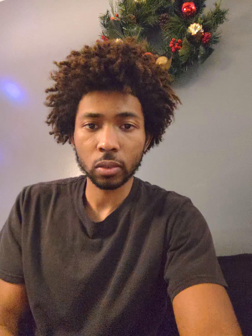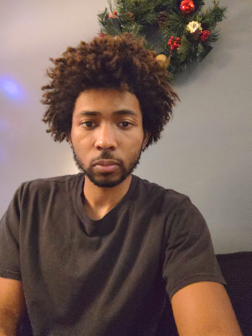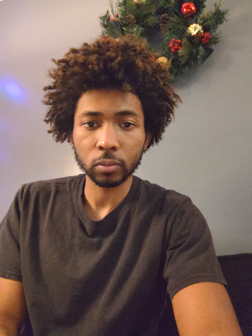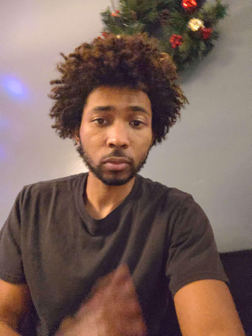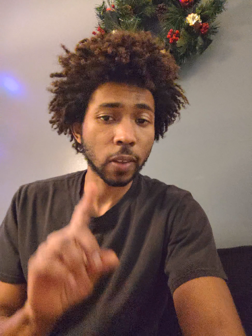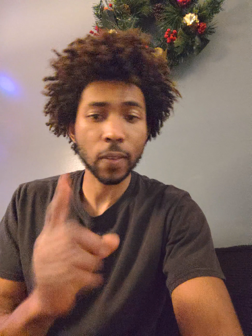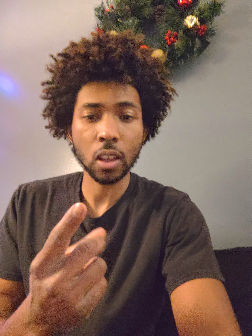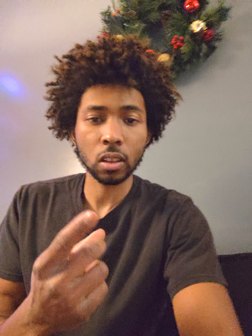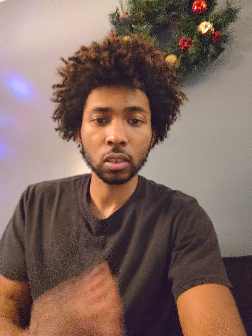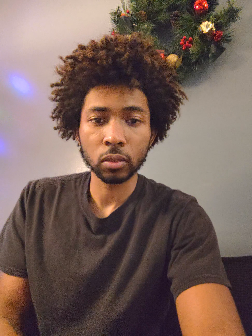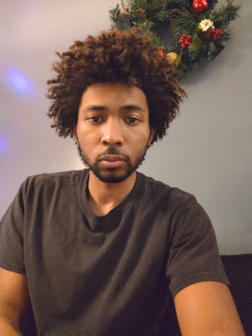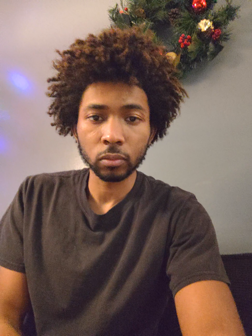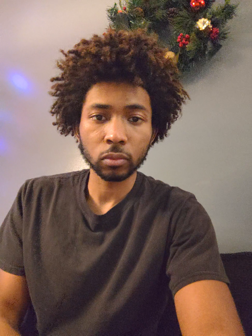first